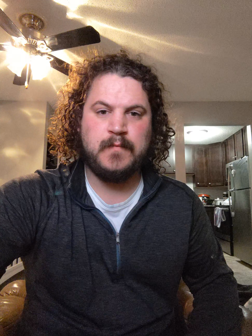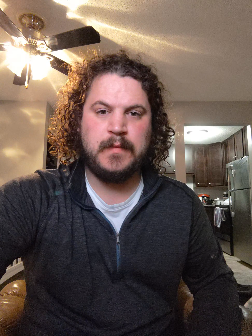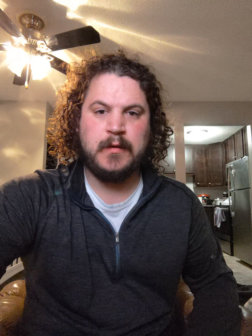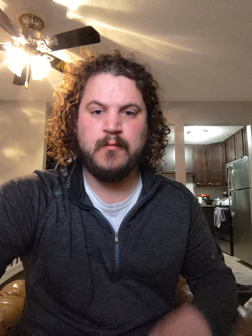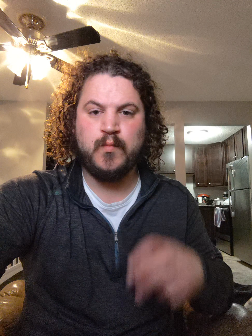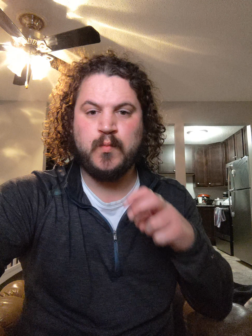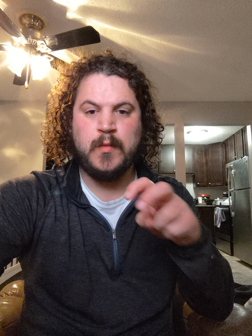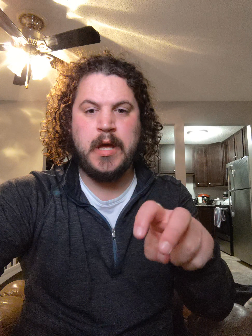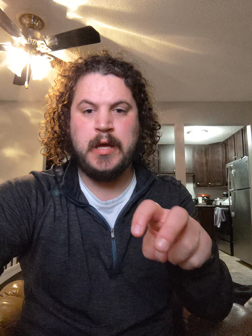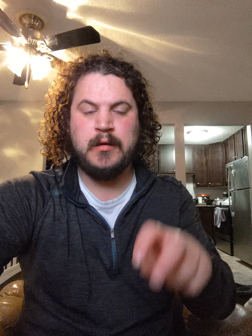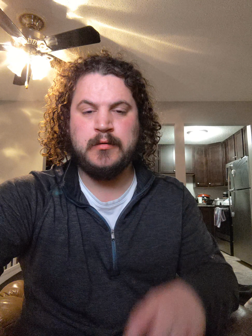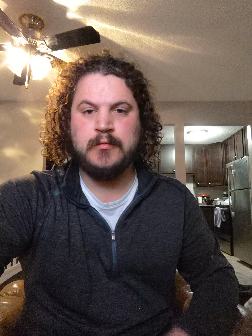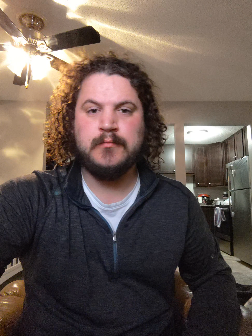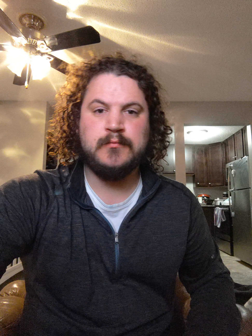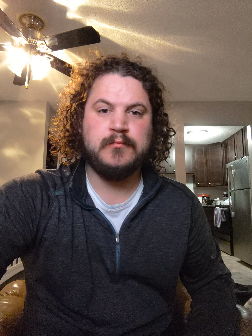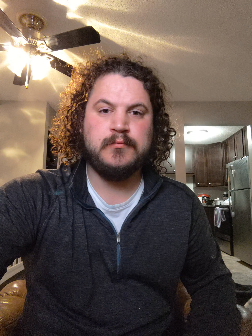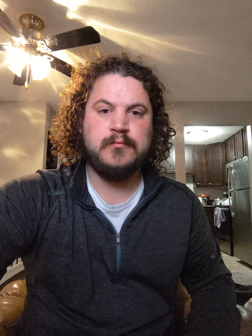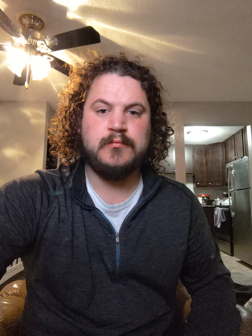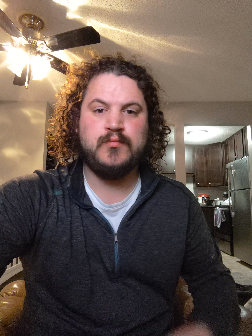ride